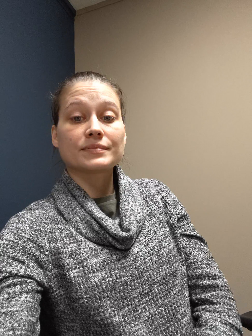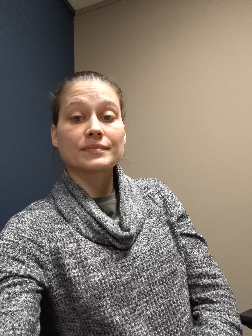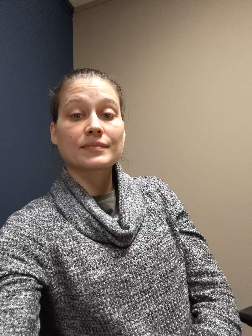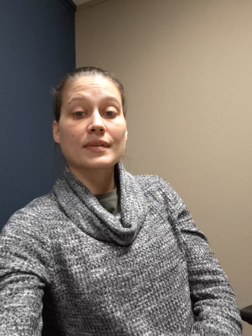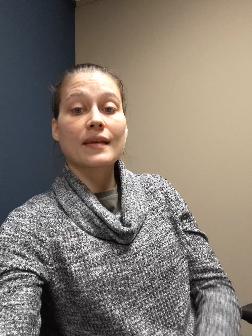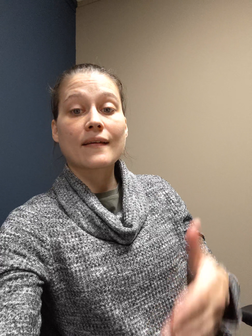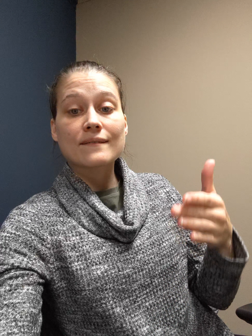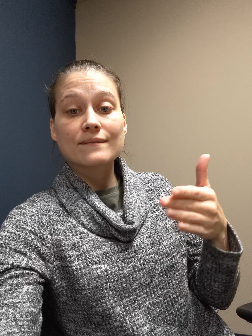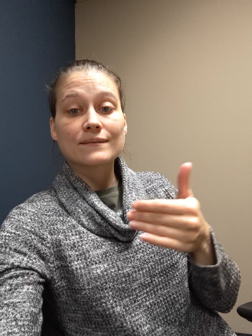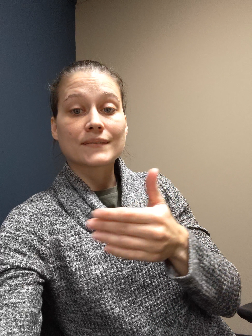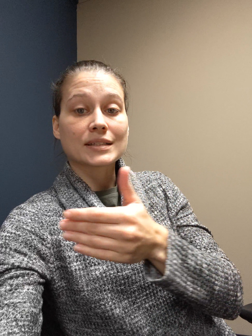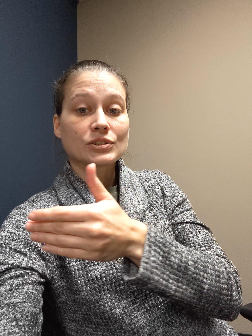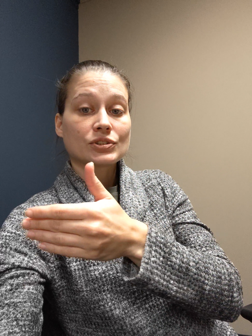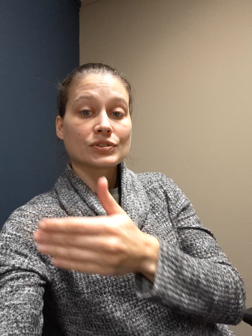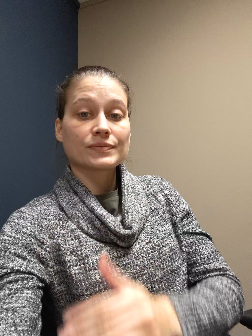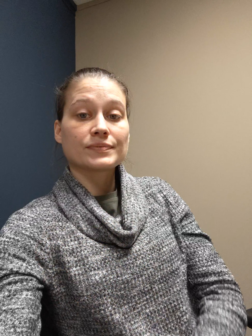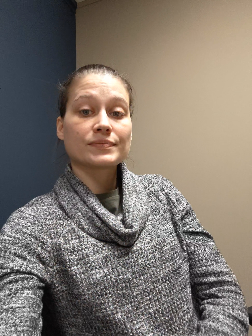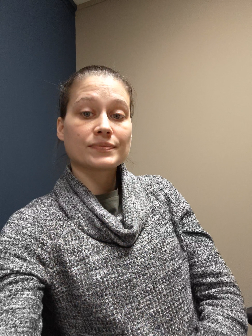fish